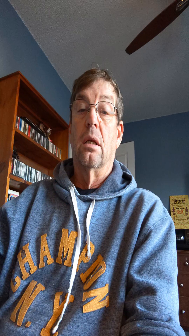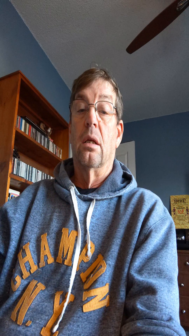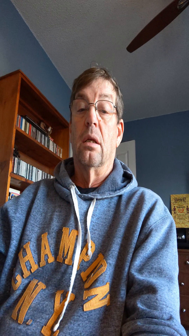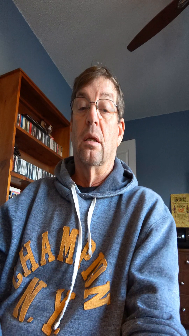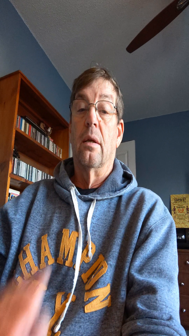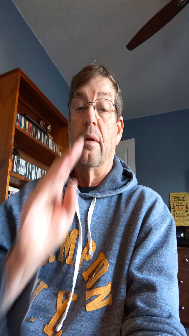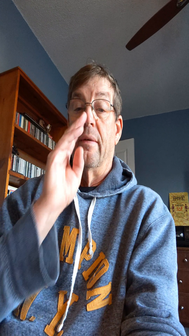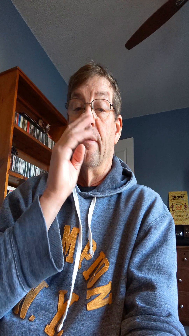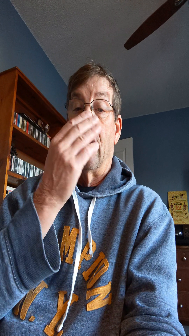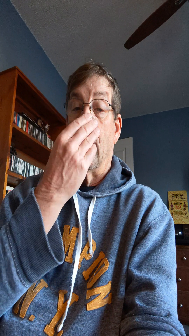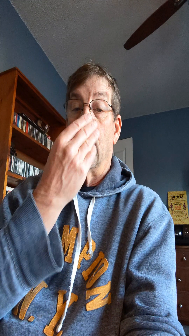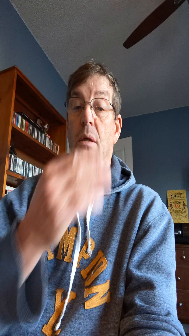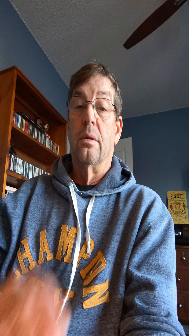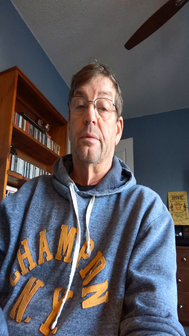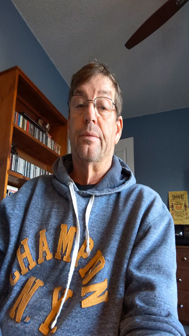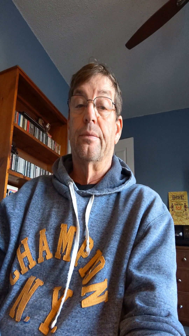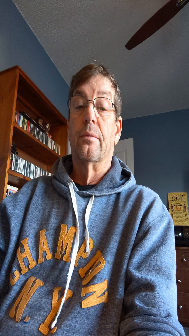flower